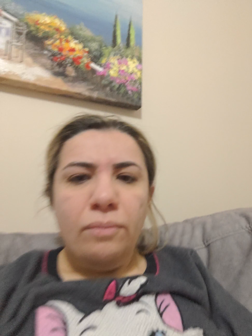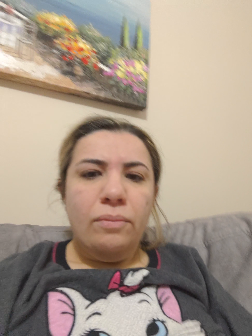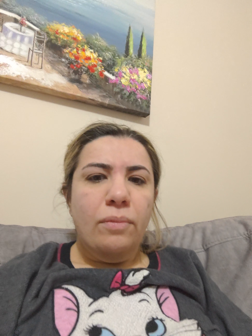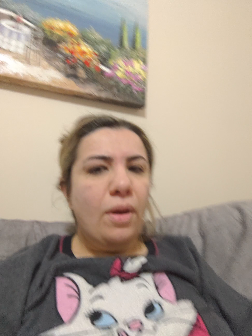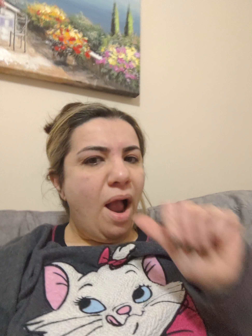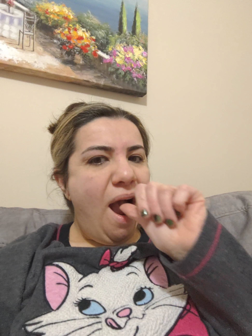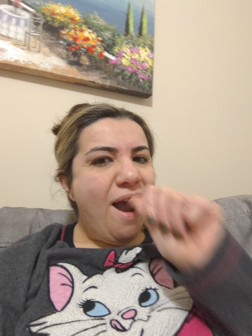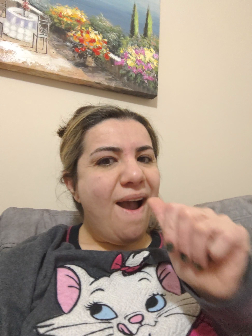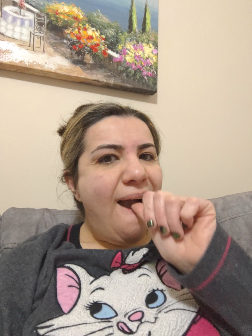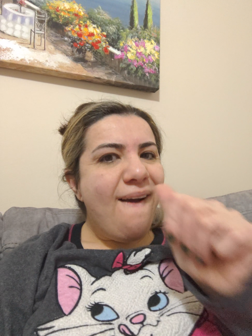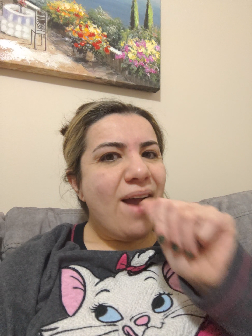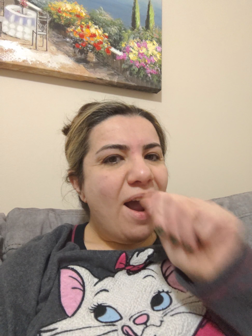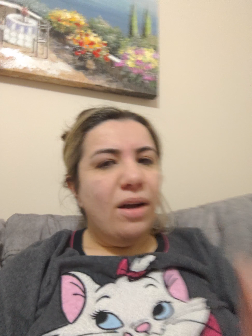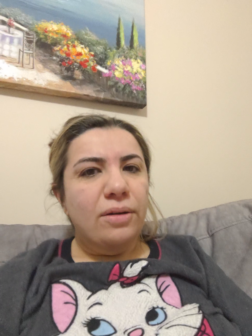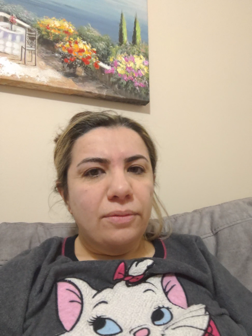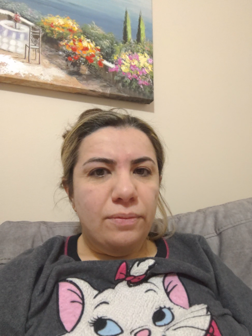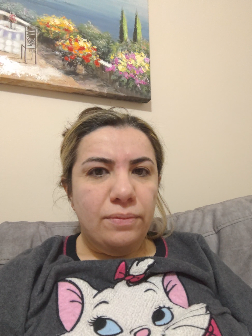nuts